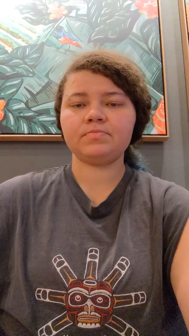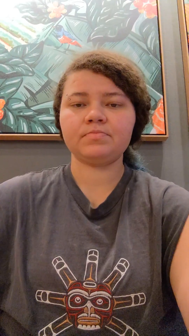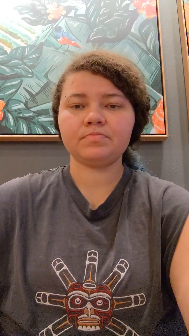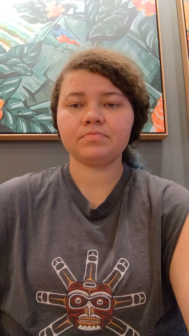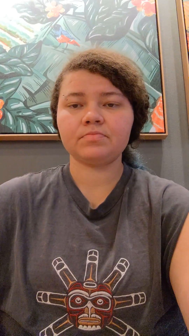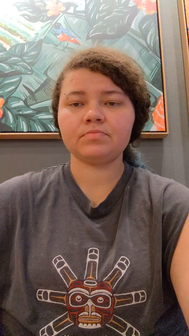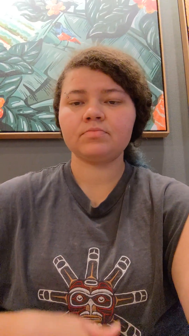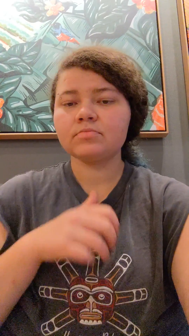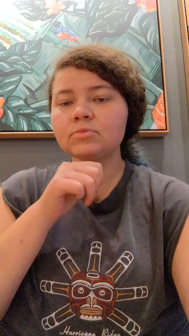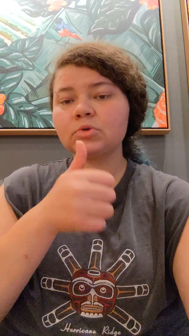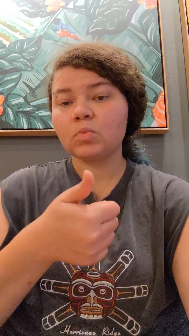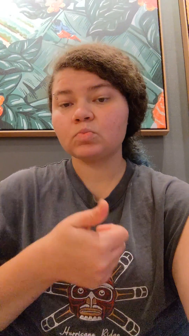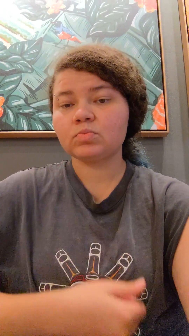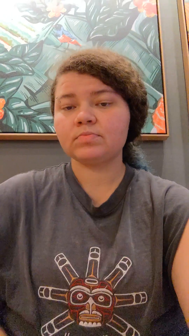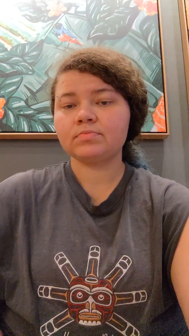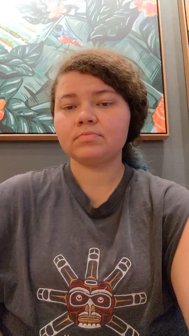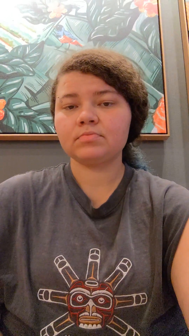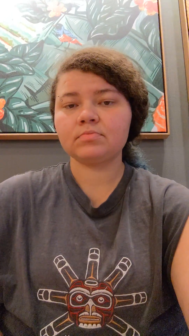don't